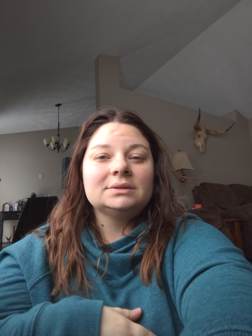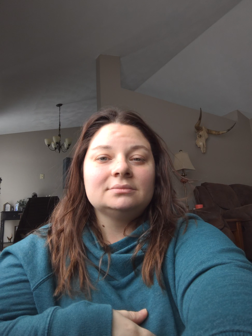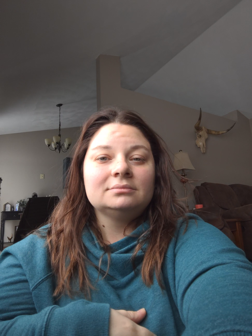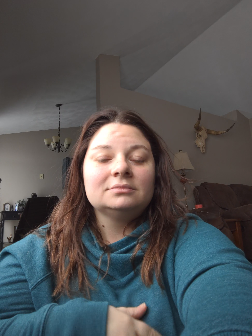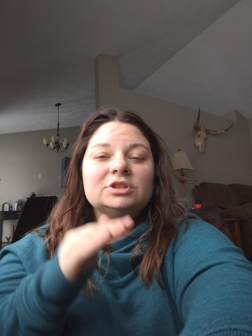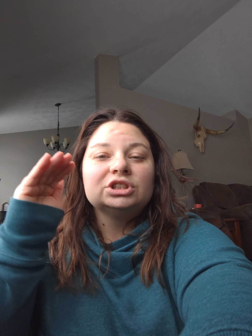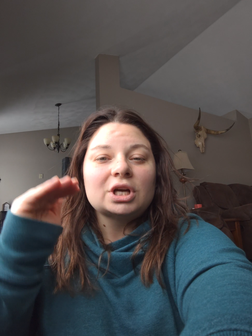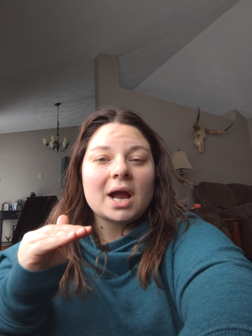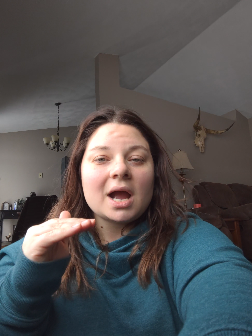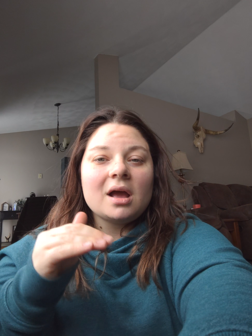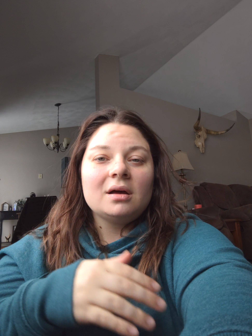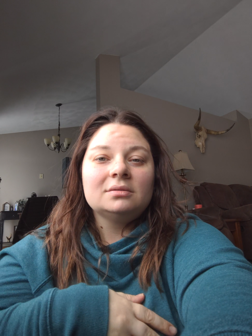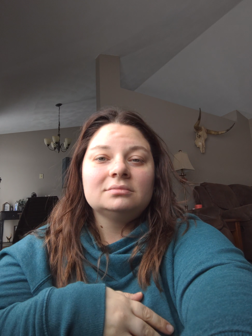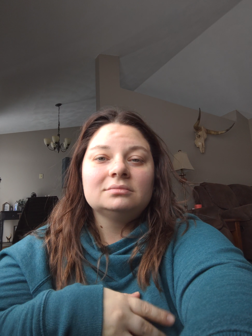child